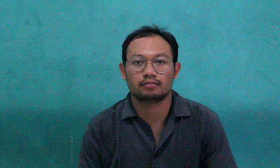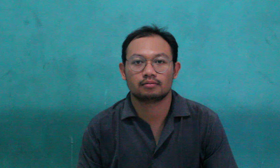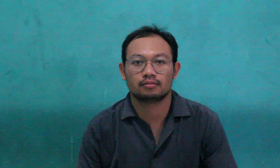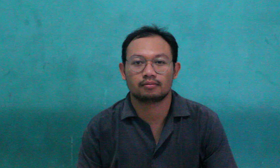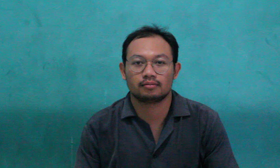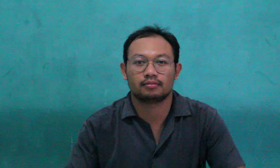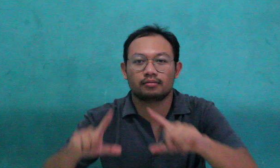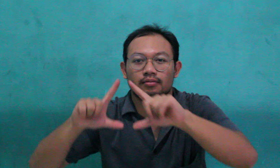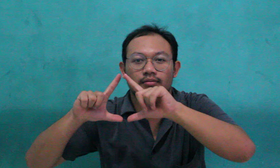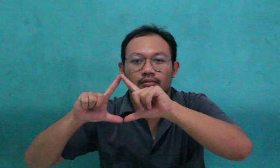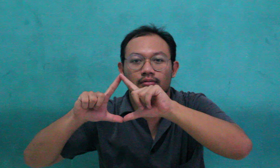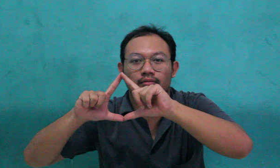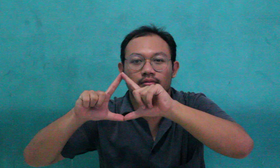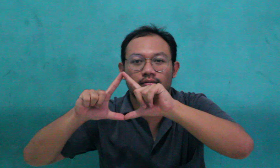A